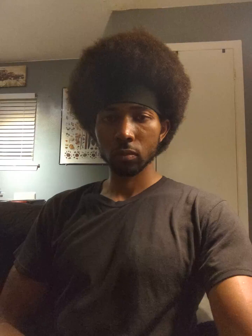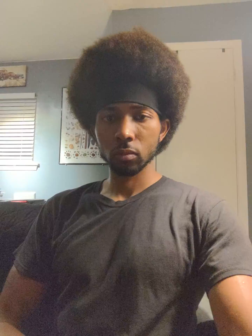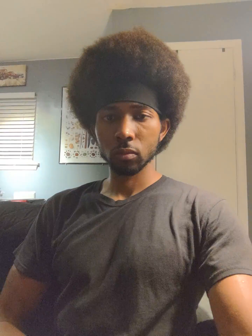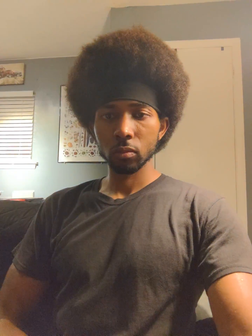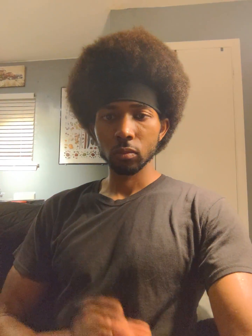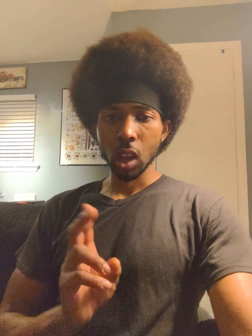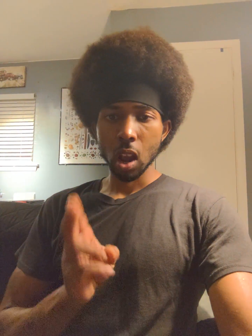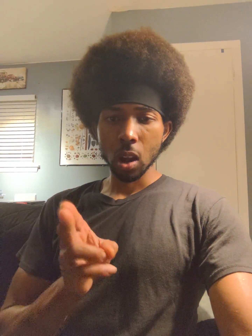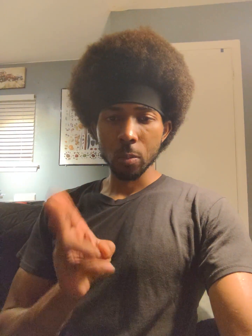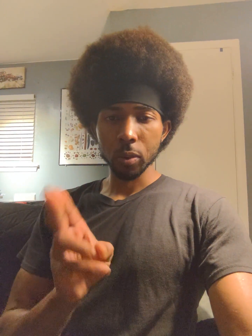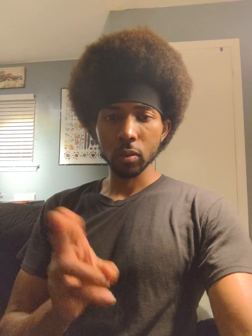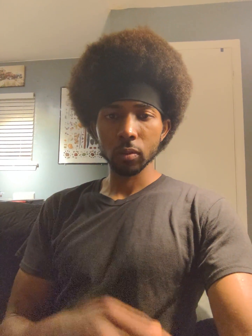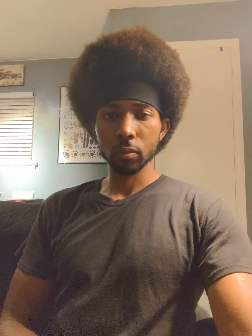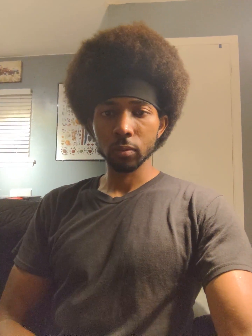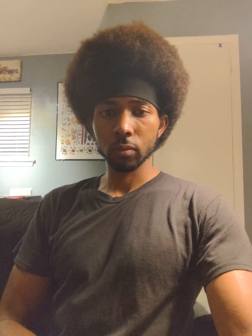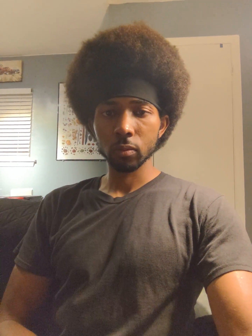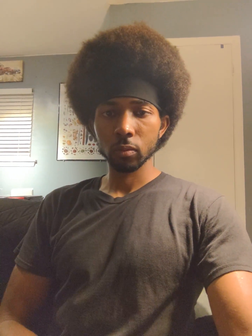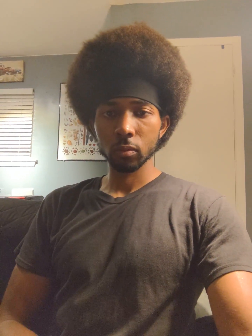hurry